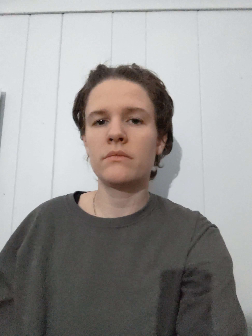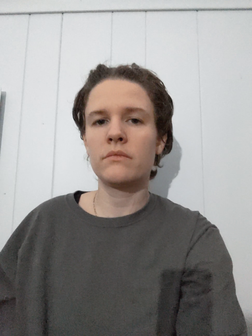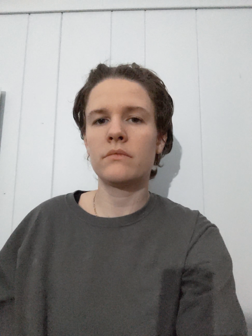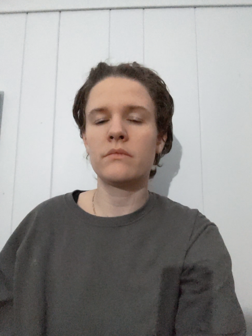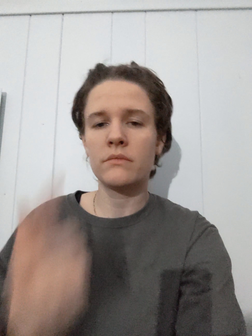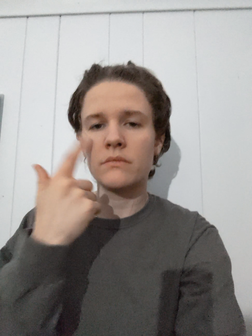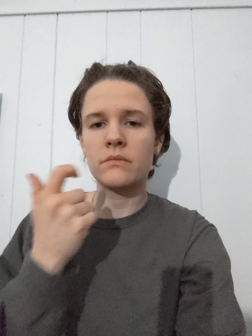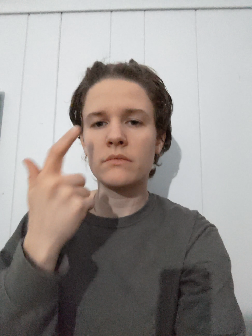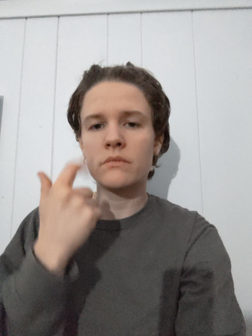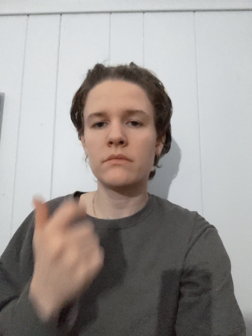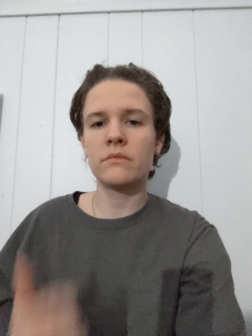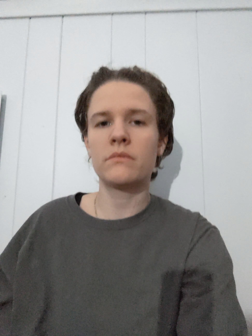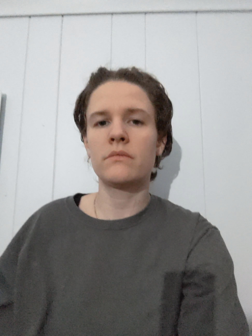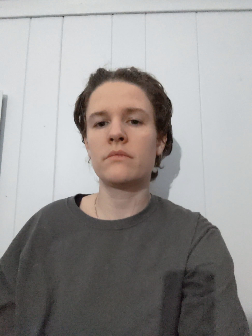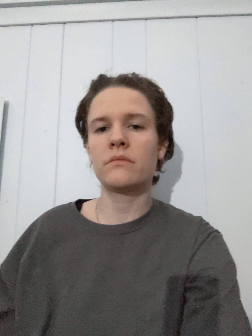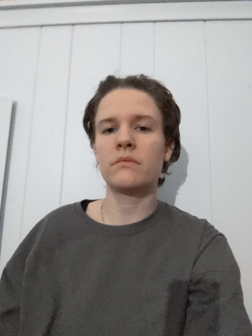cry